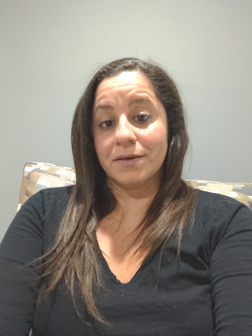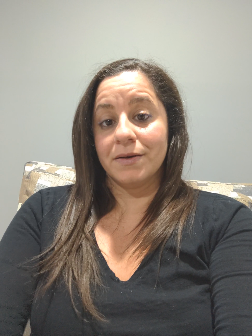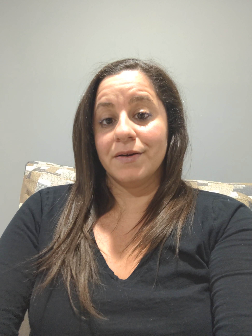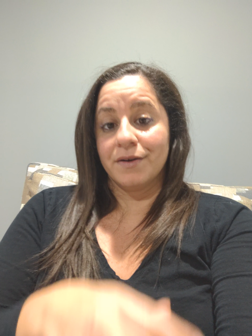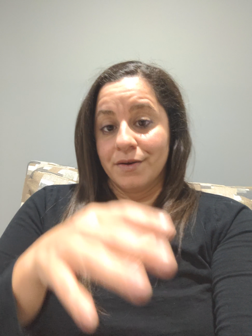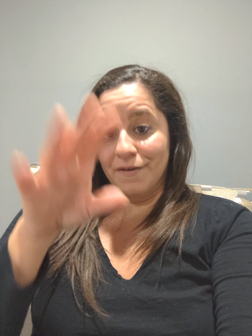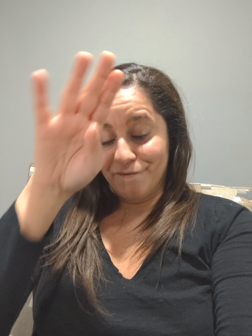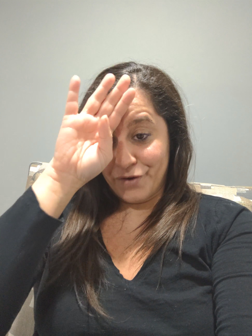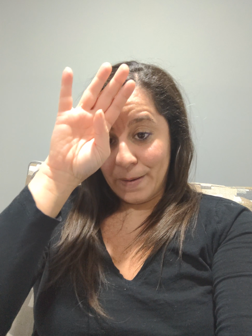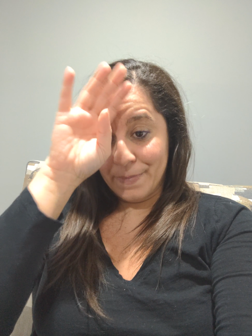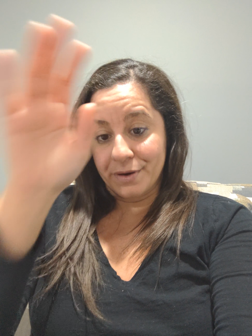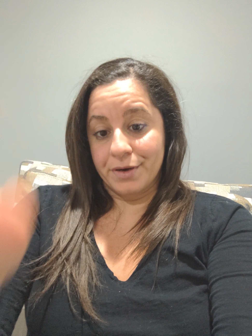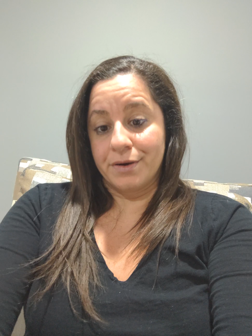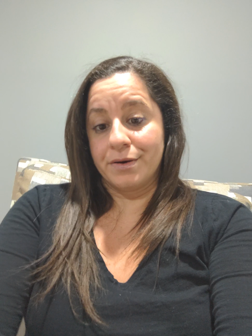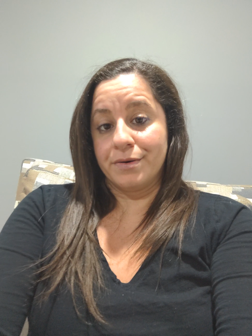fireman